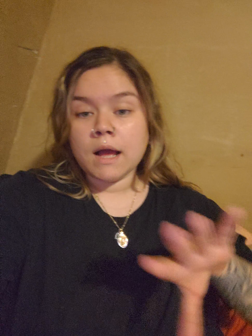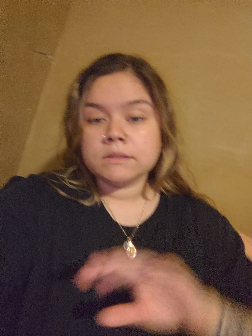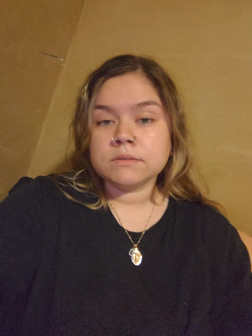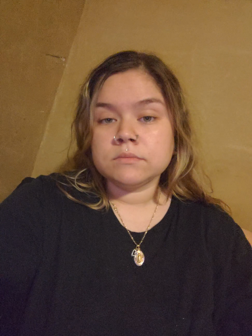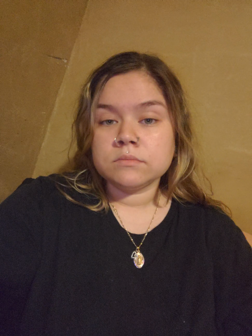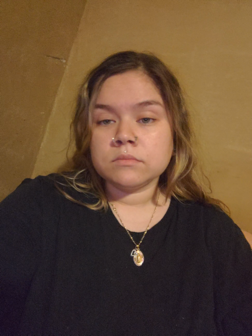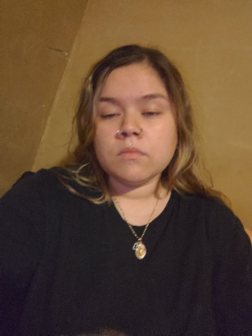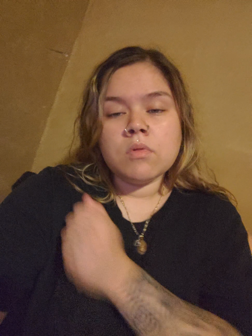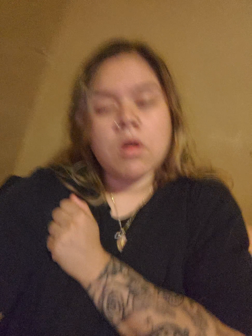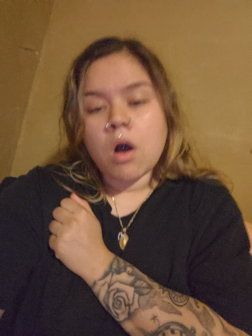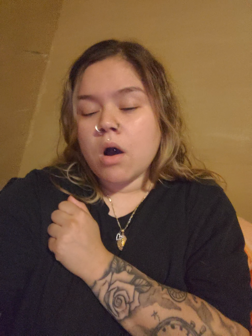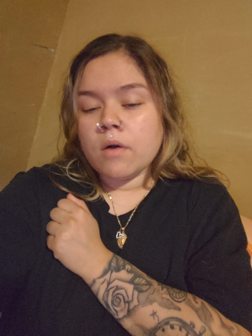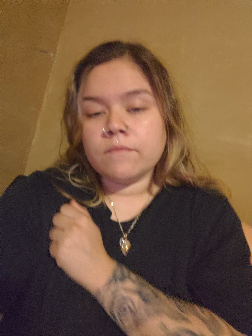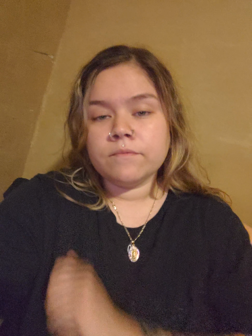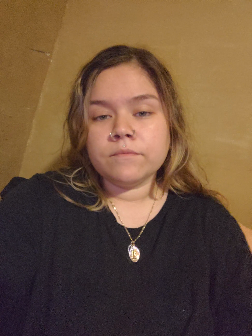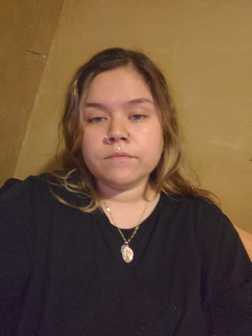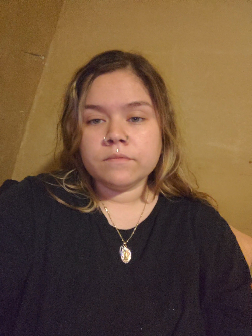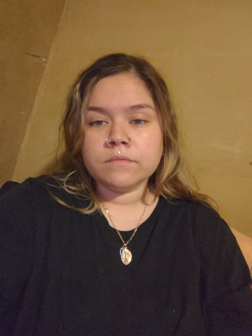love